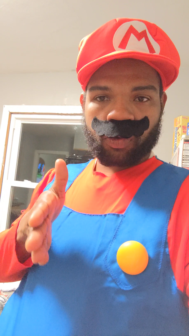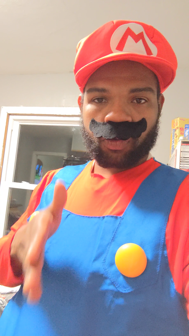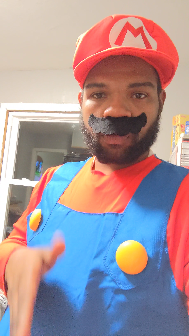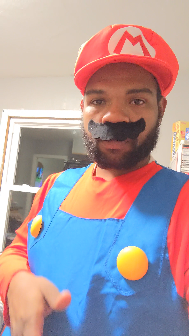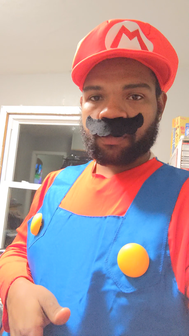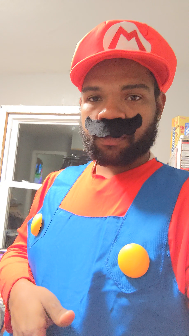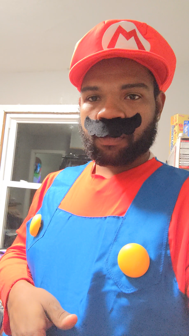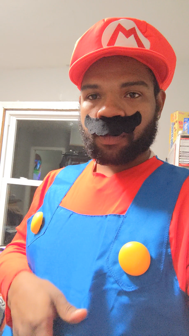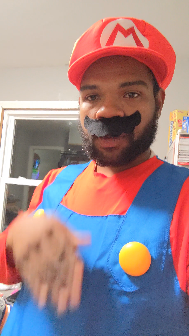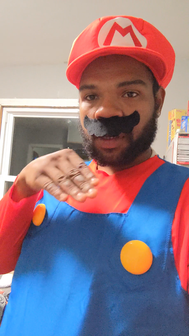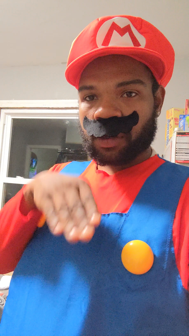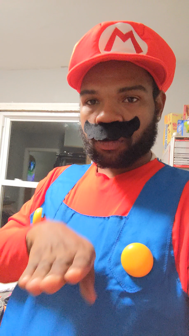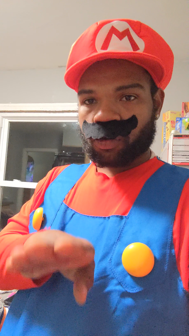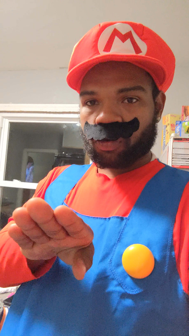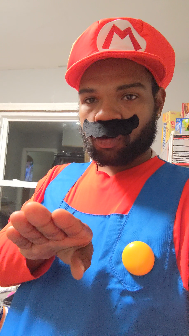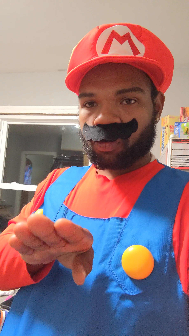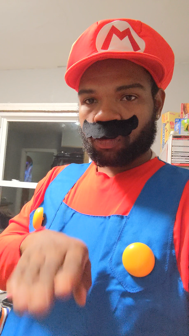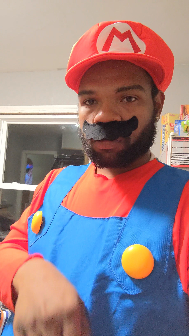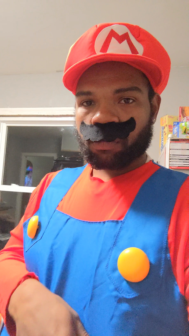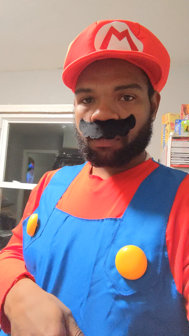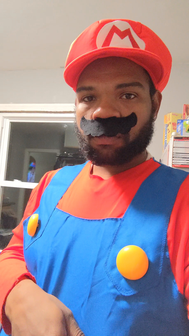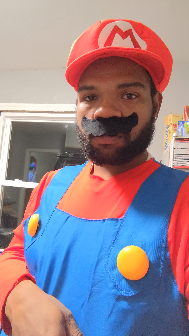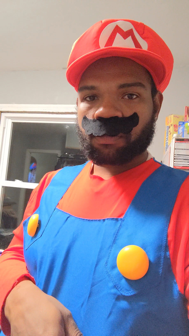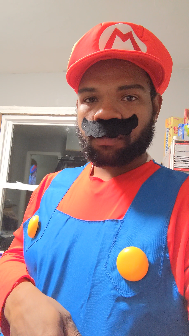enter